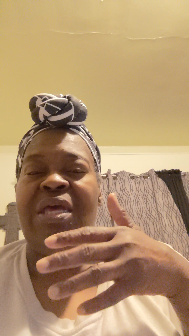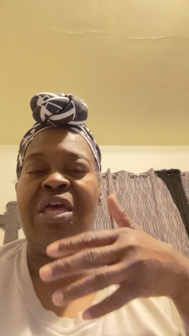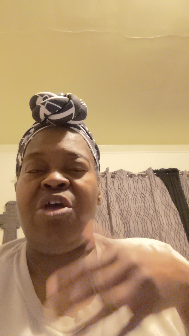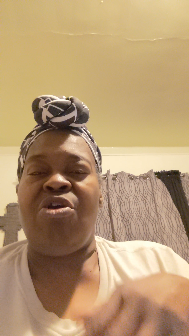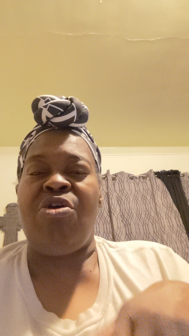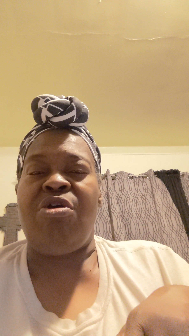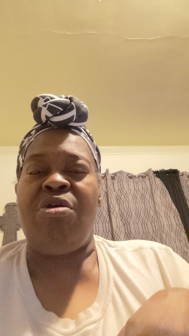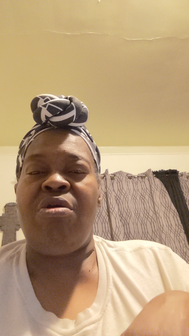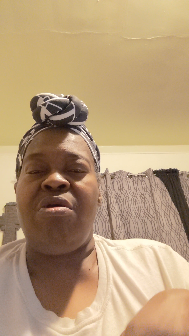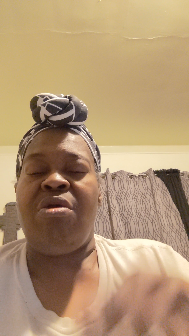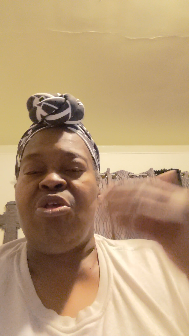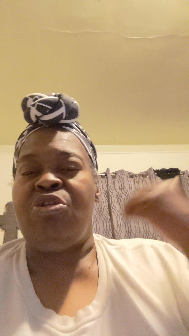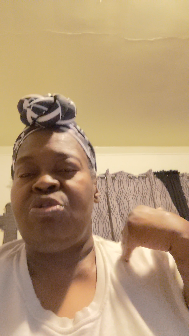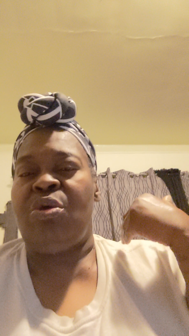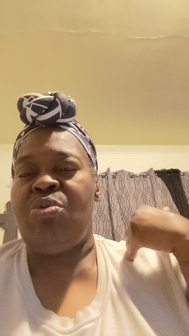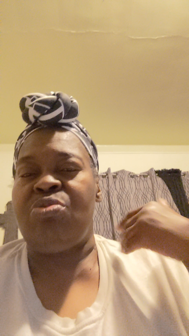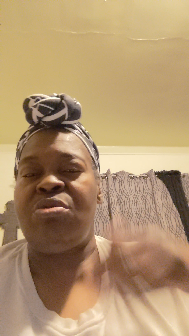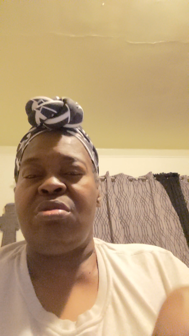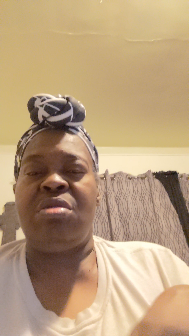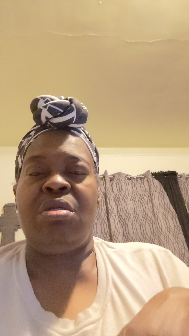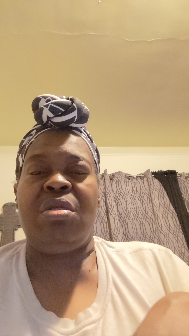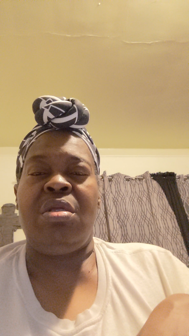shoulder